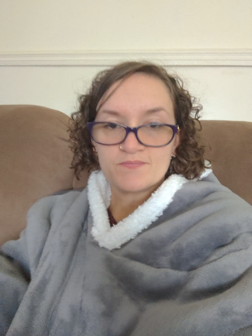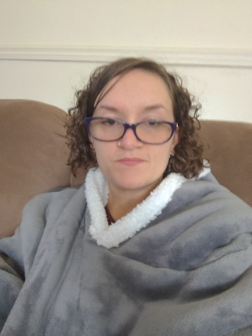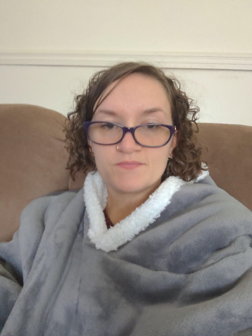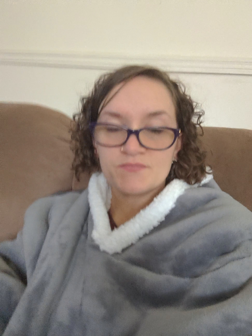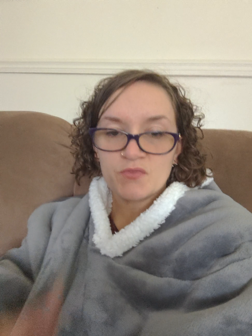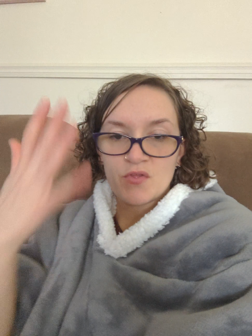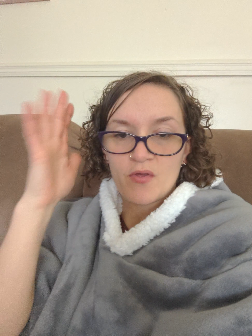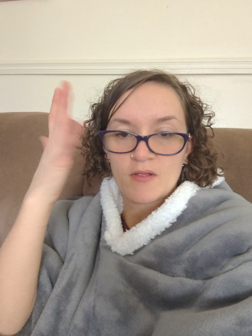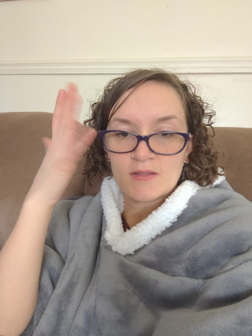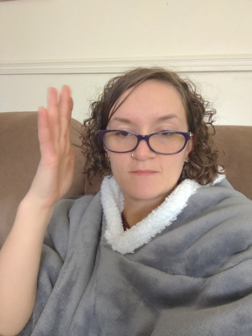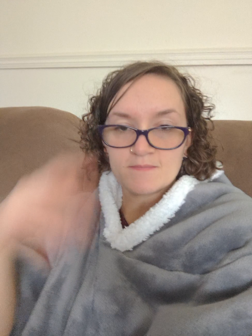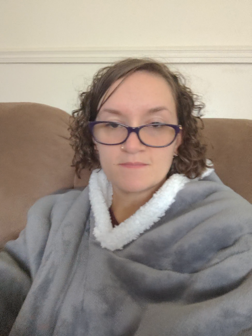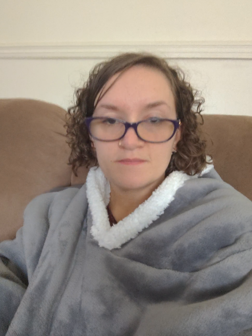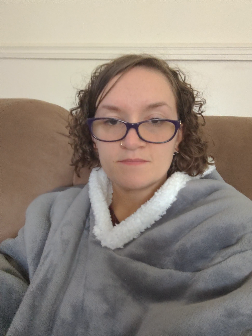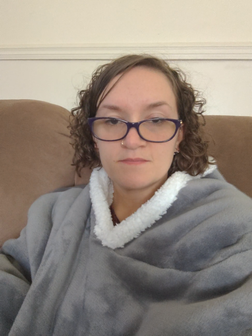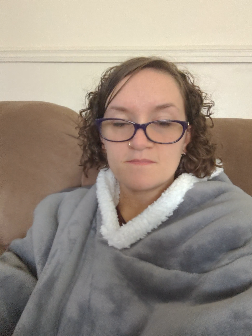tree